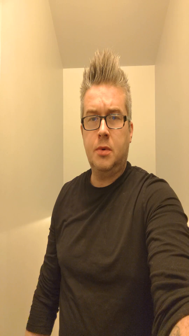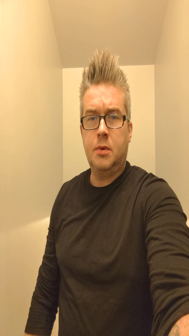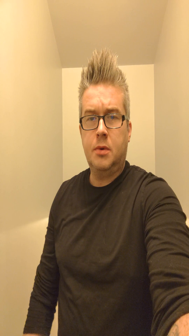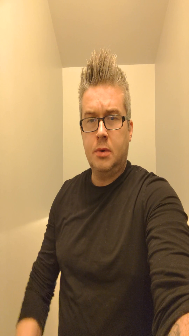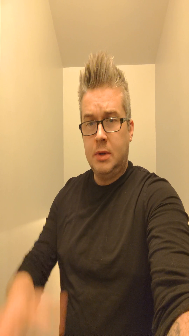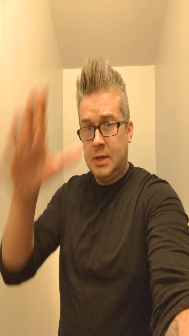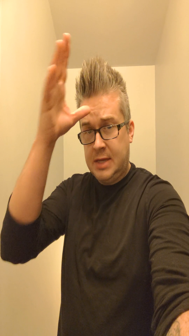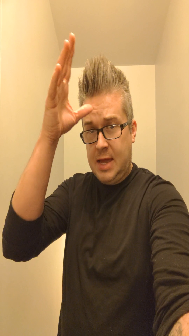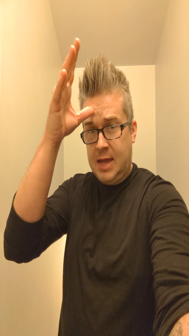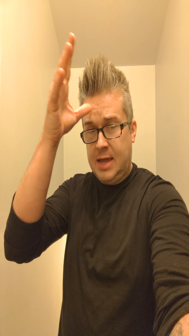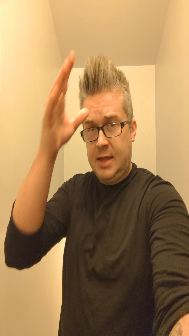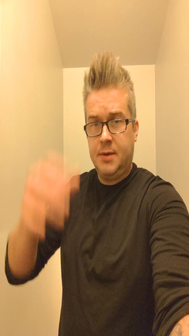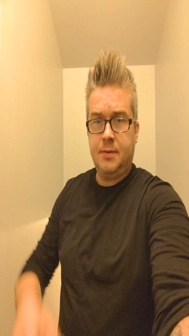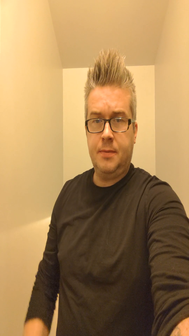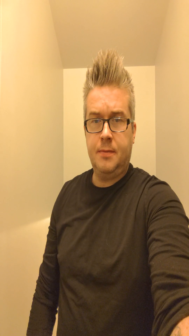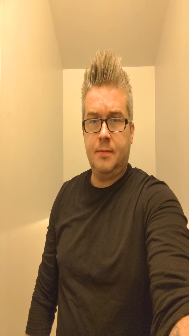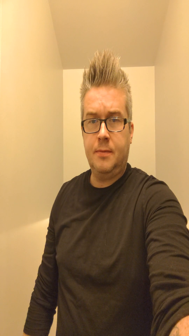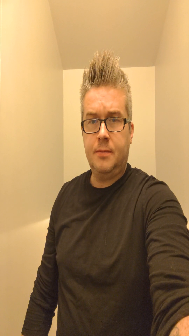dad